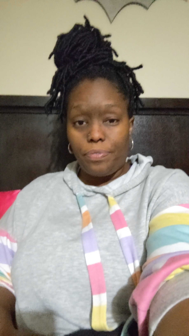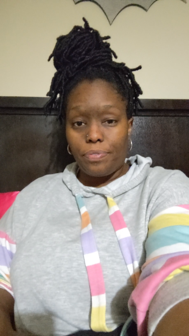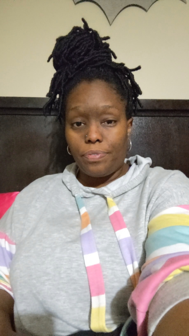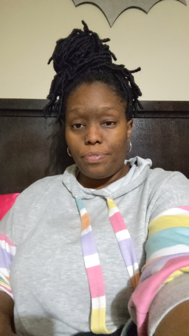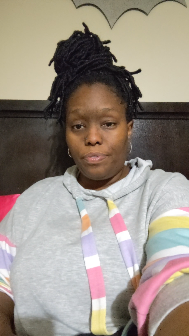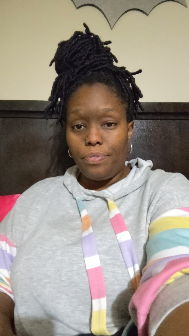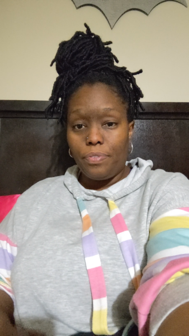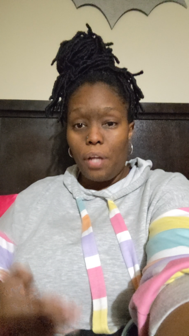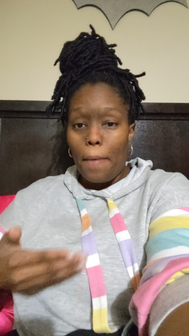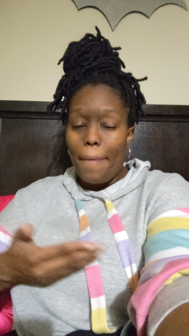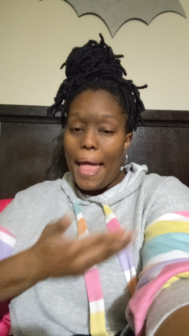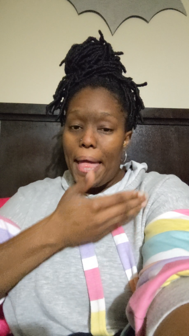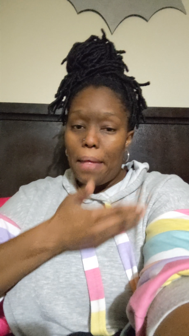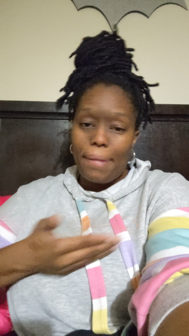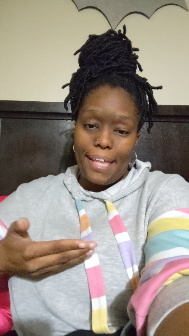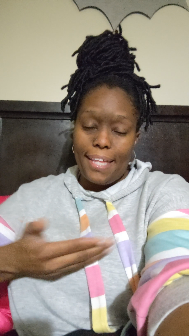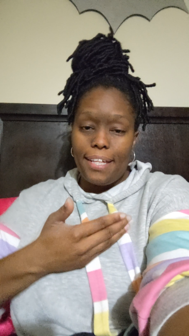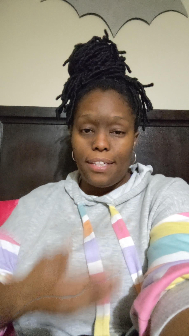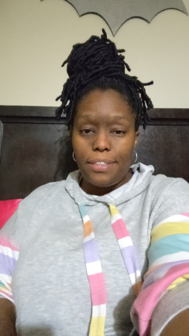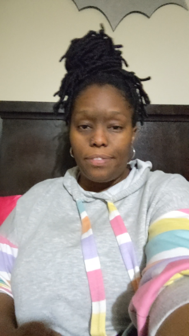baby